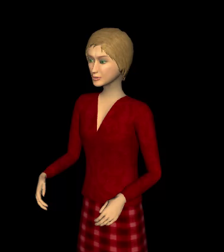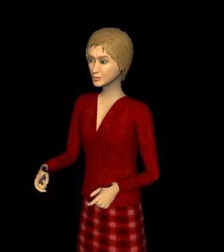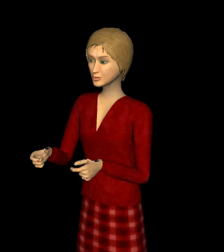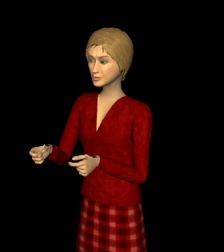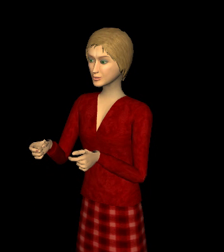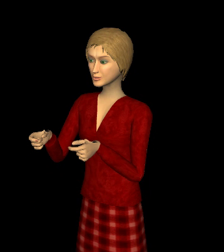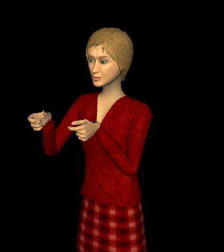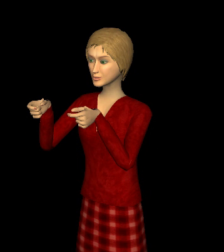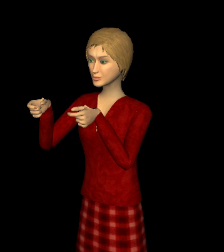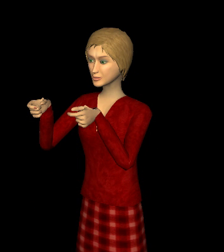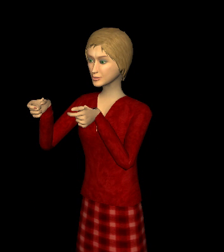مبنى